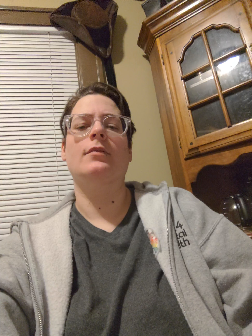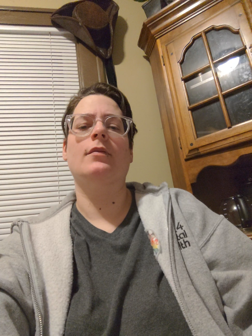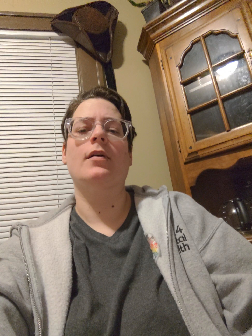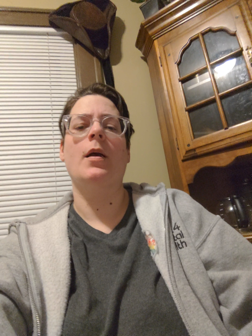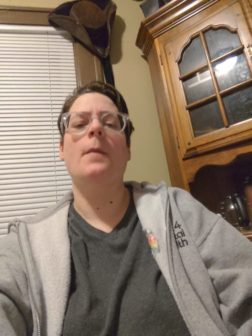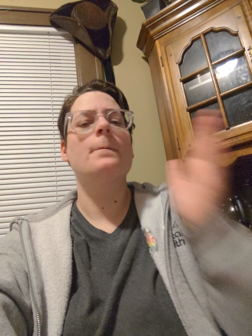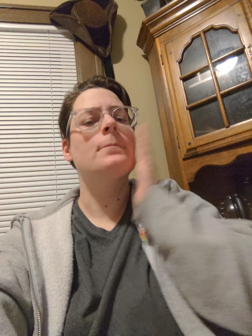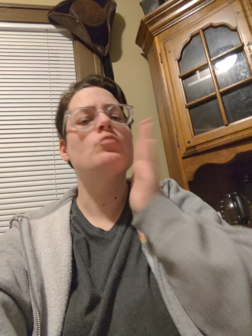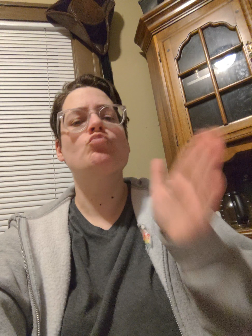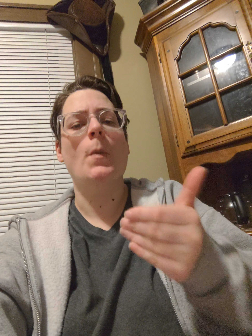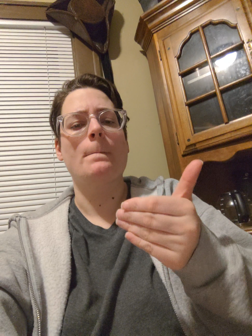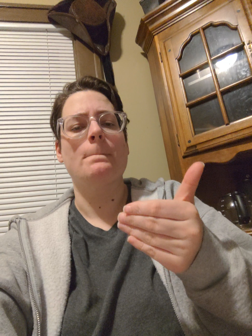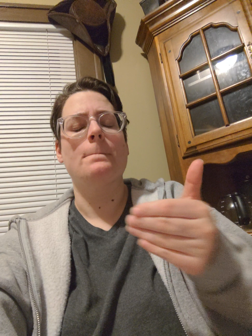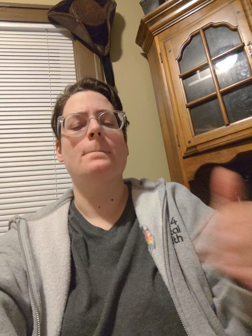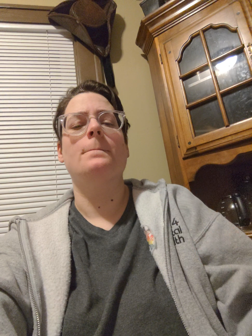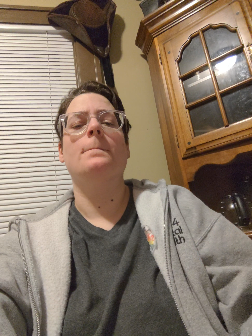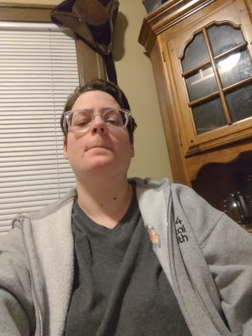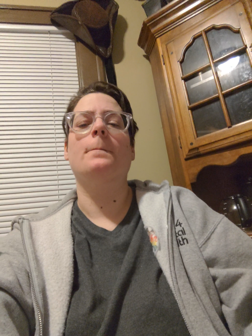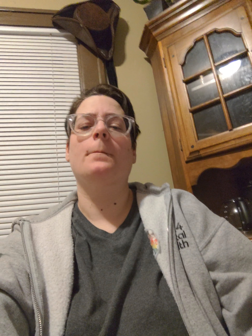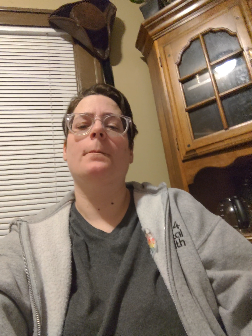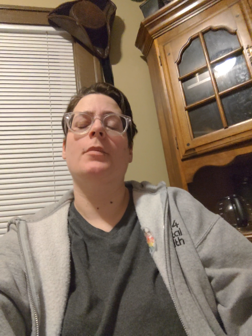bedroom